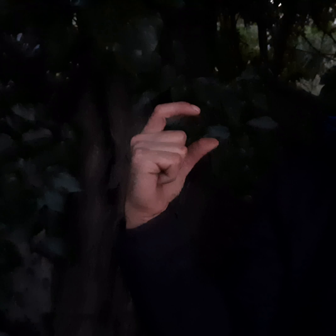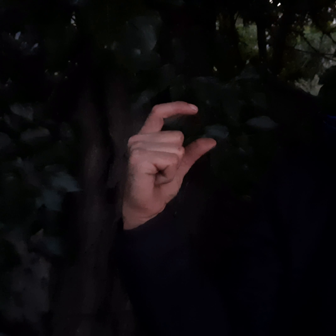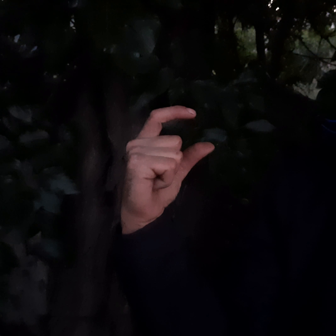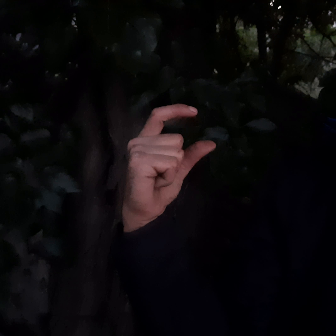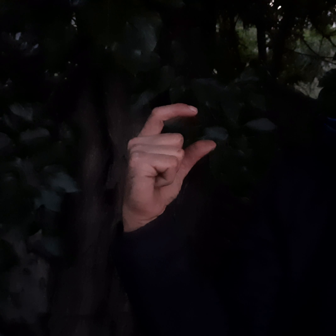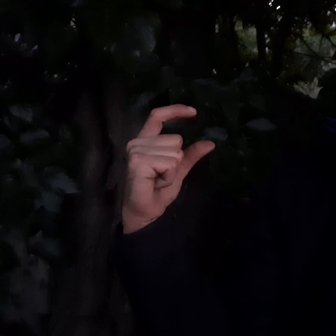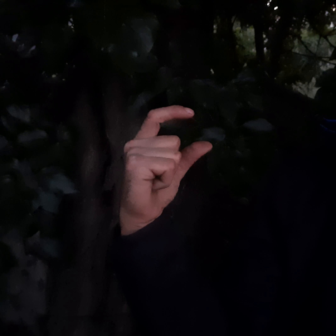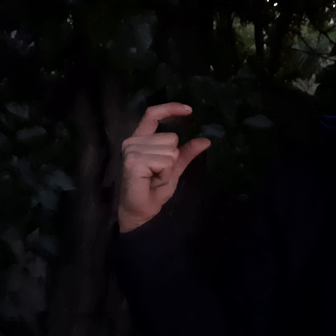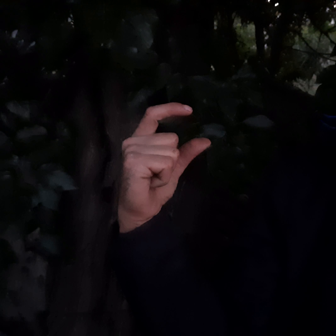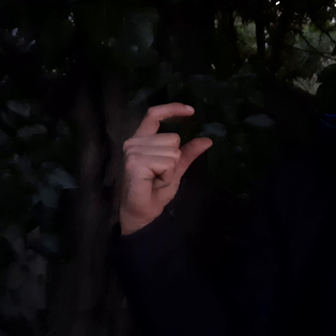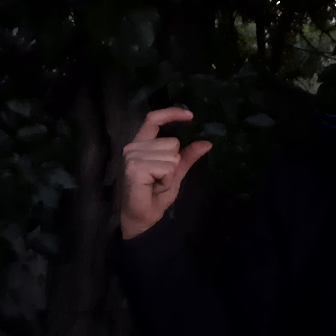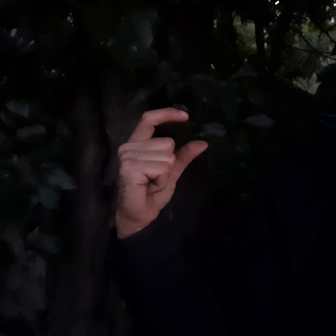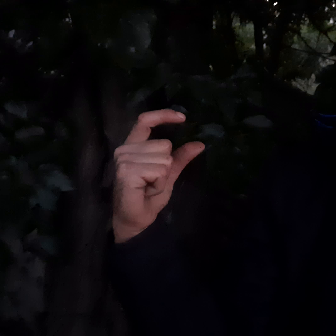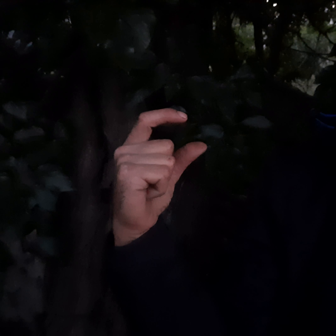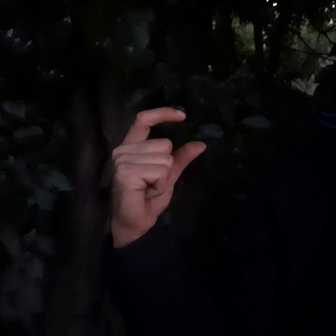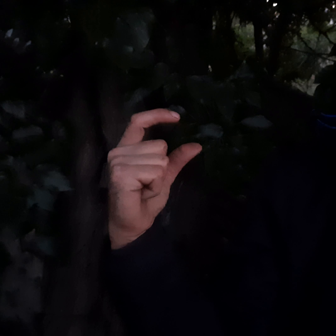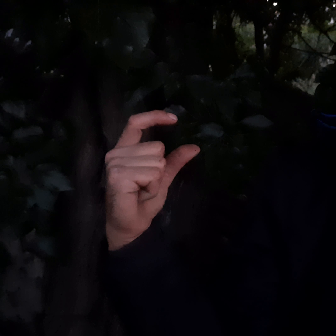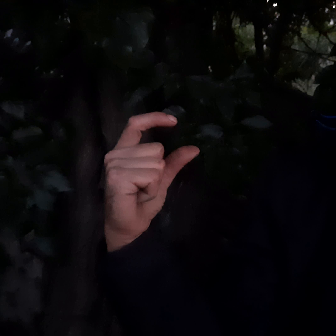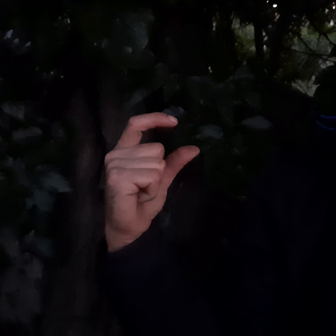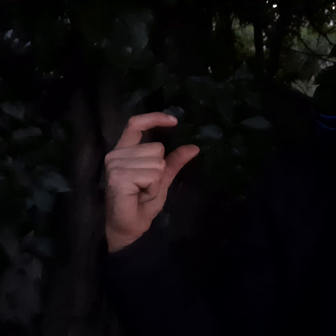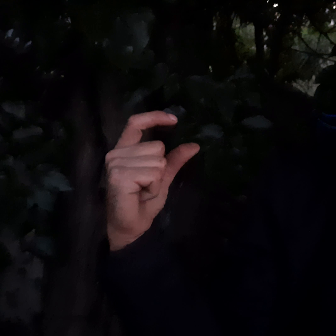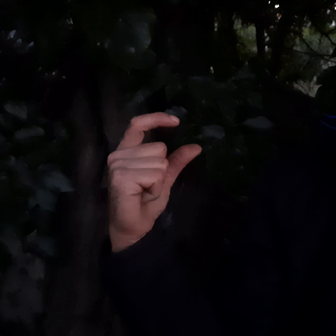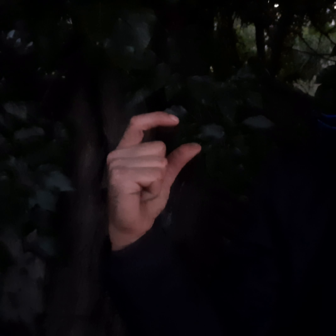Є